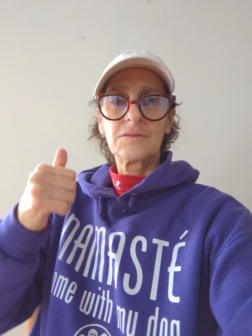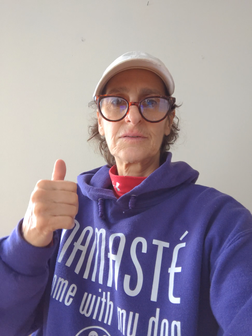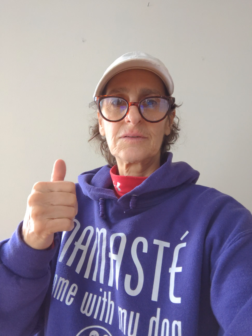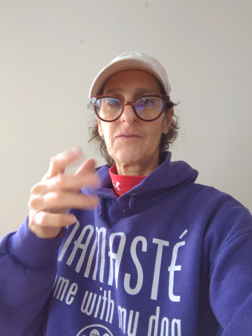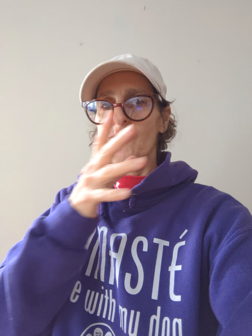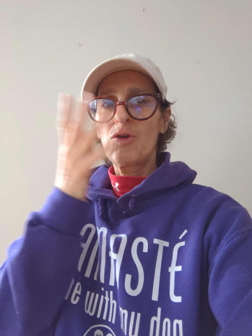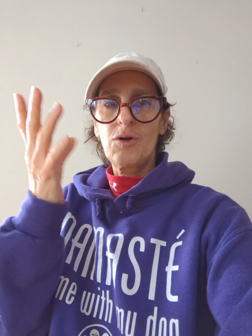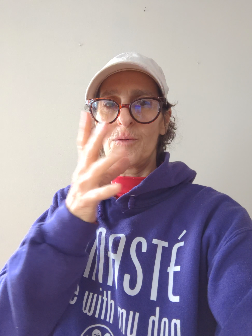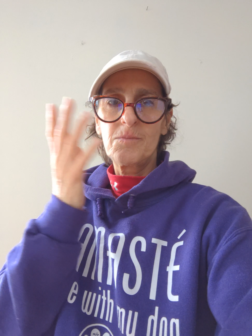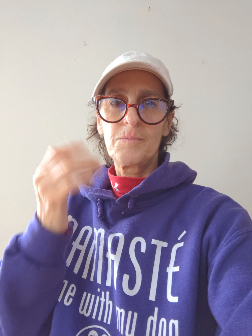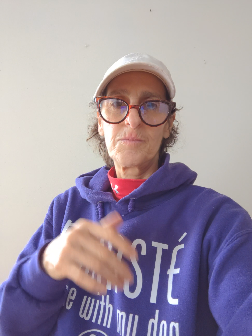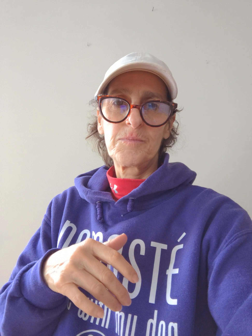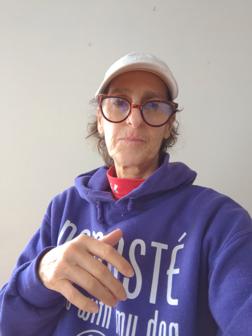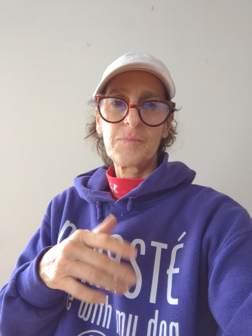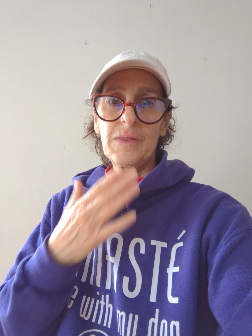farm